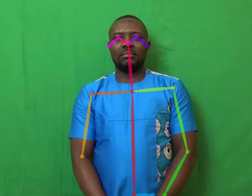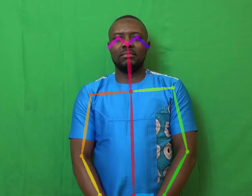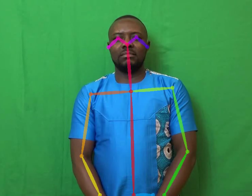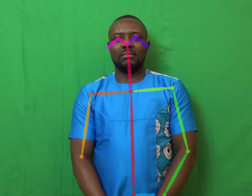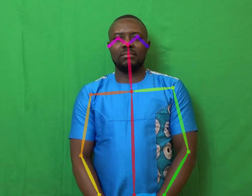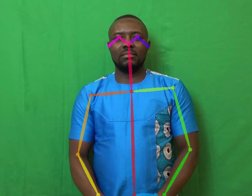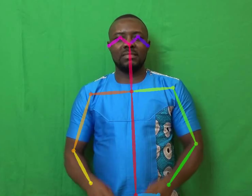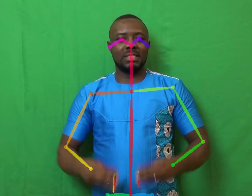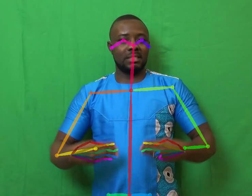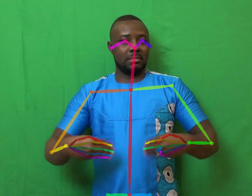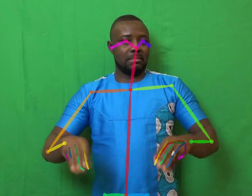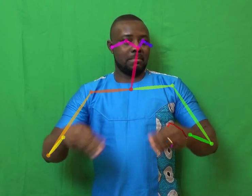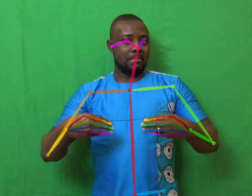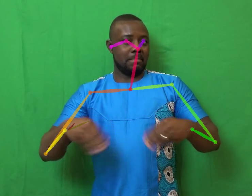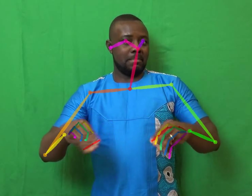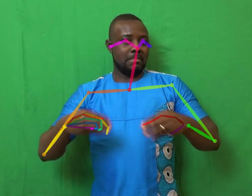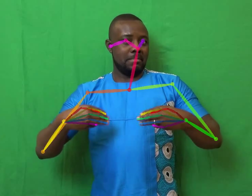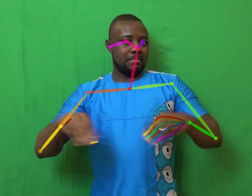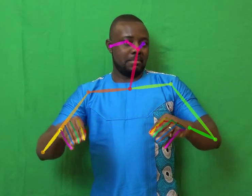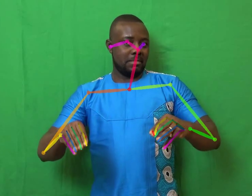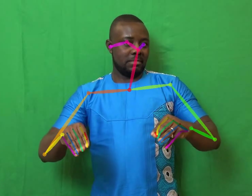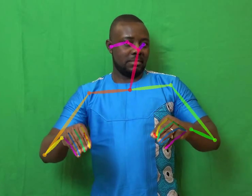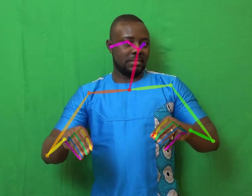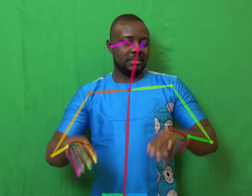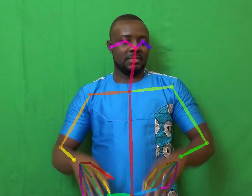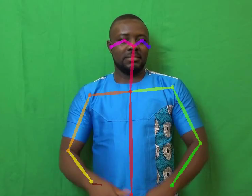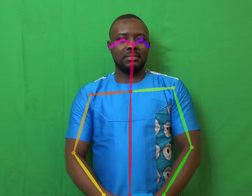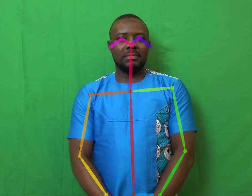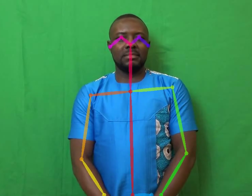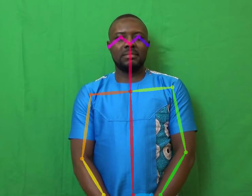market